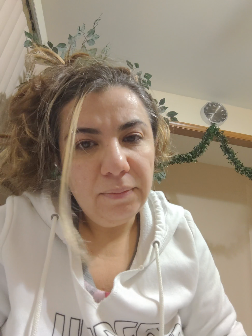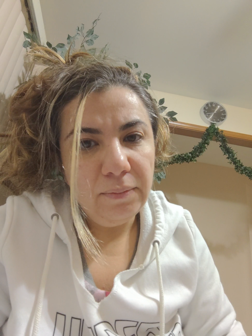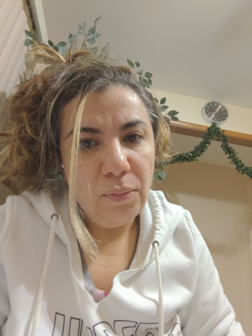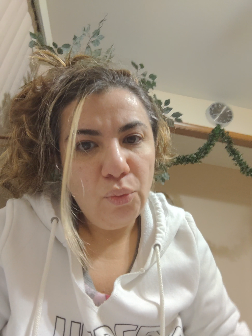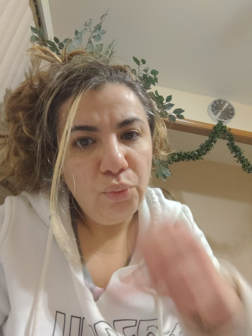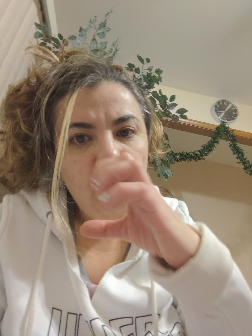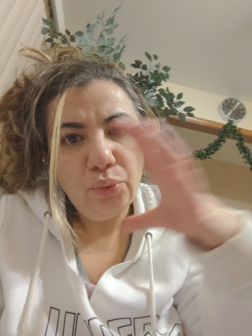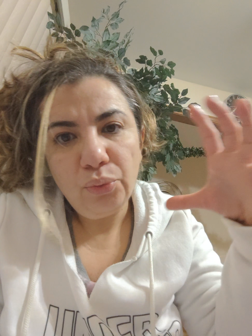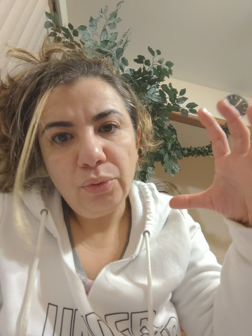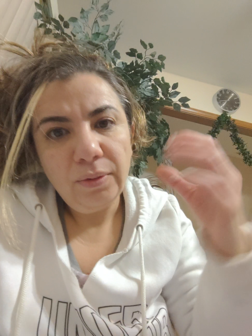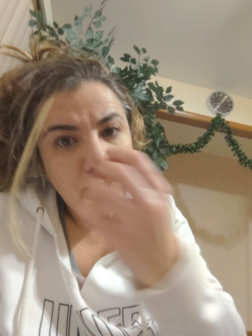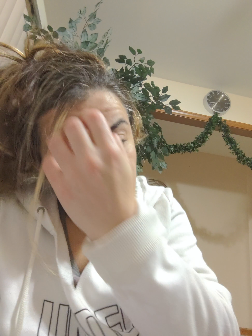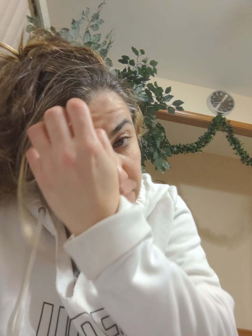balloon